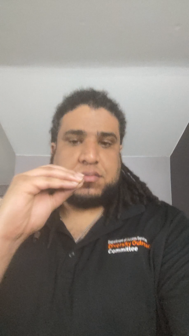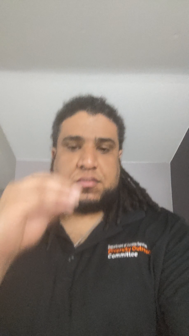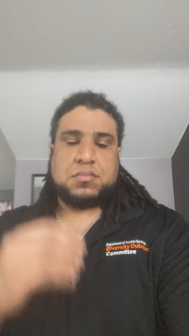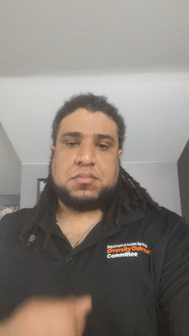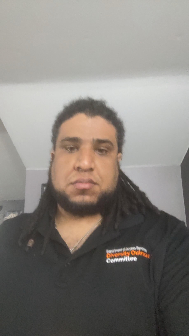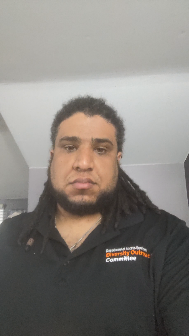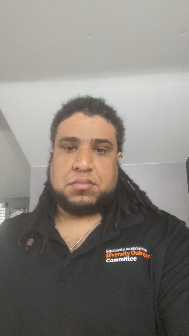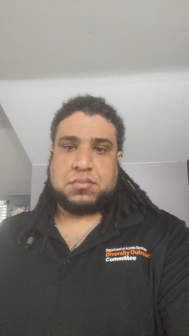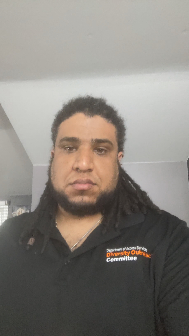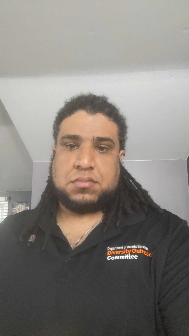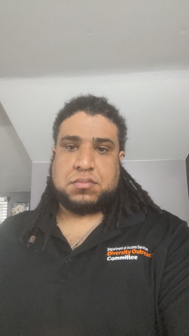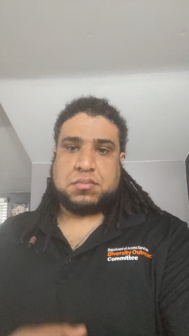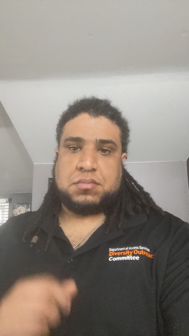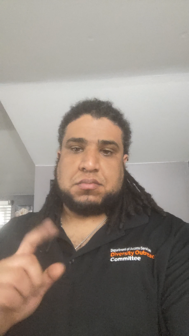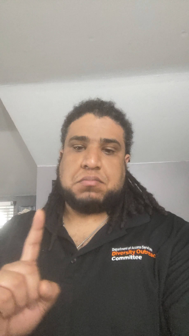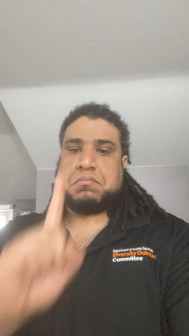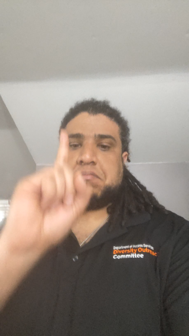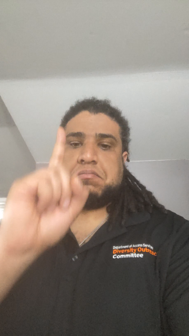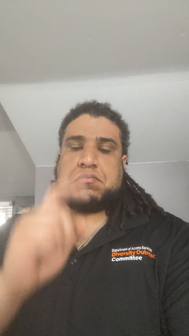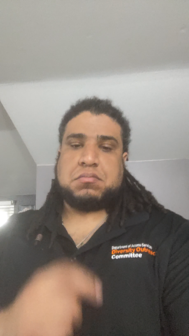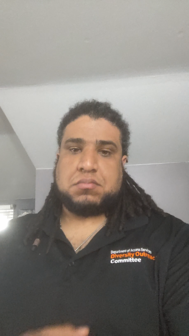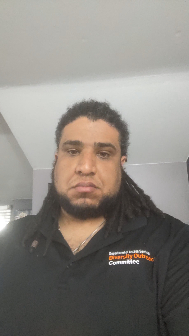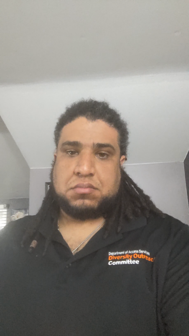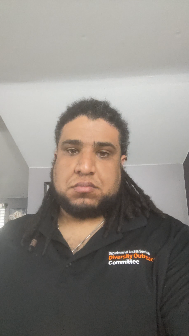bump